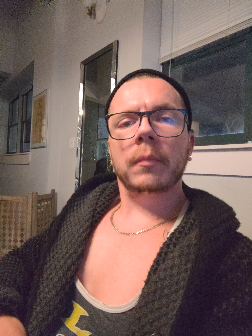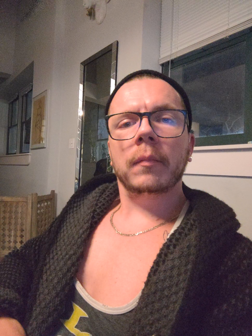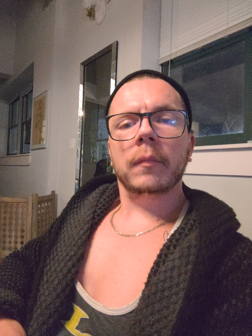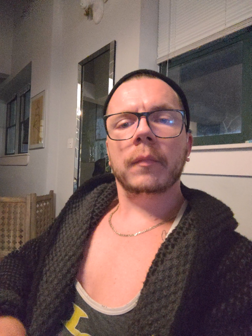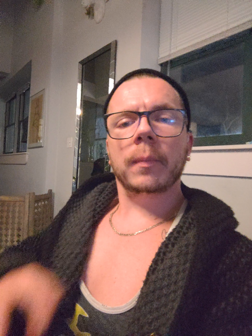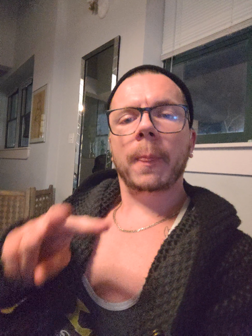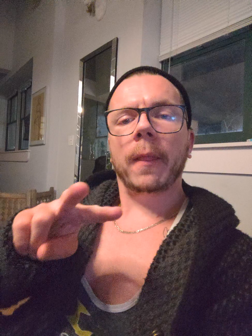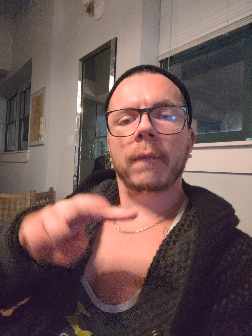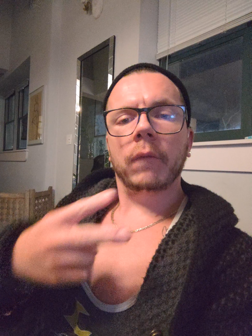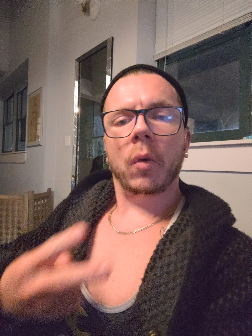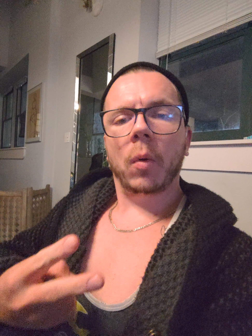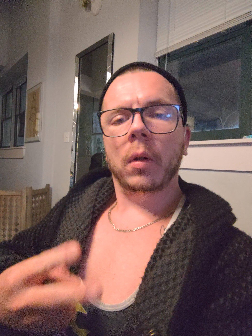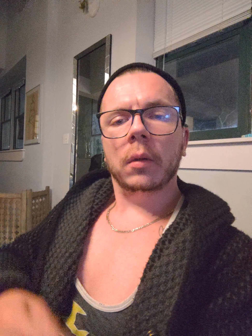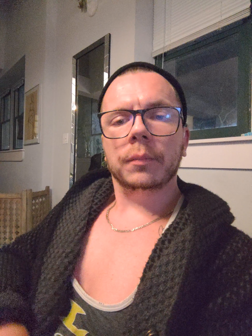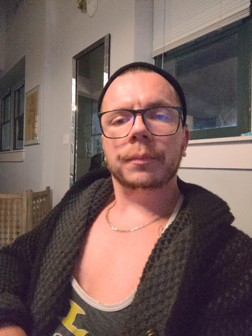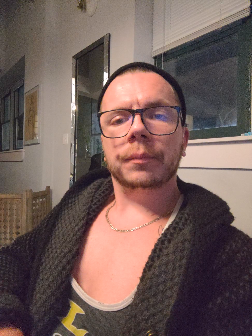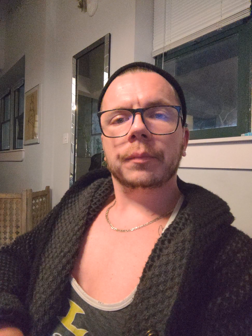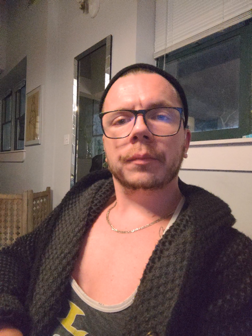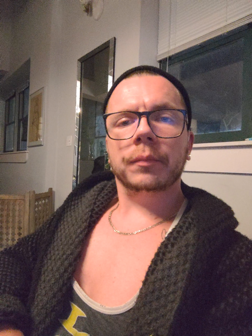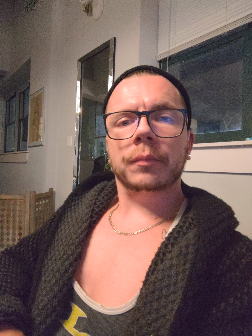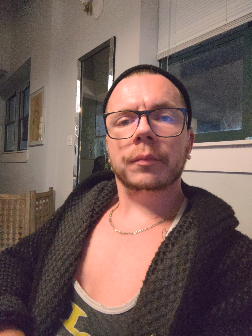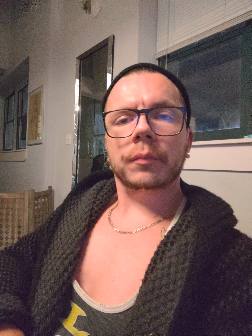fall